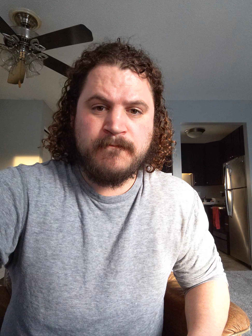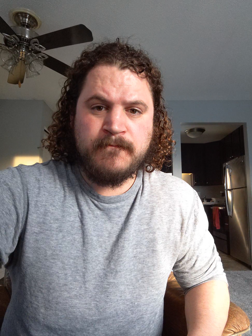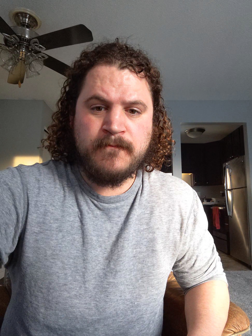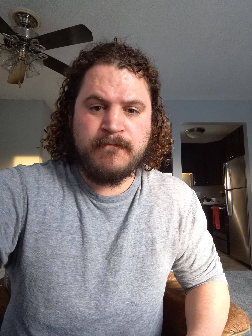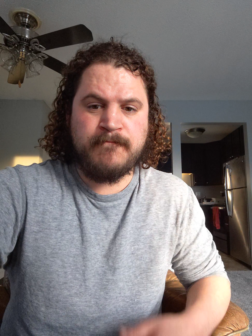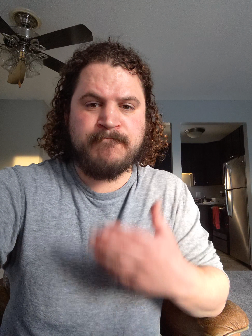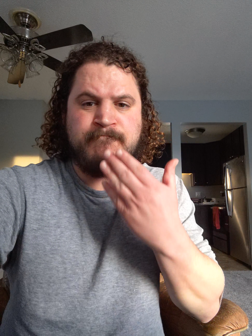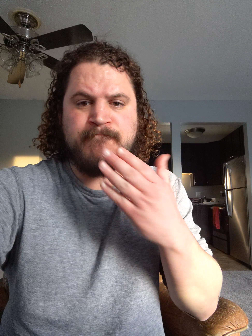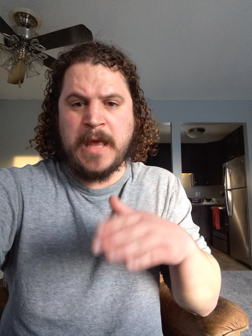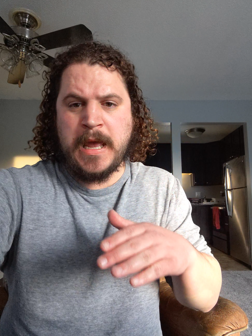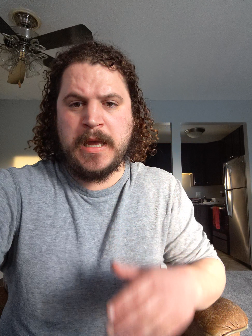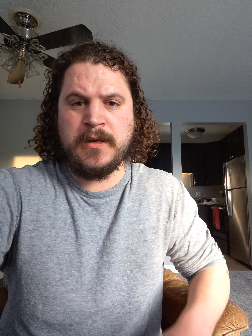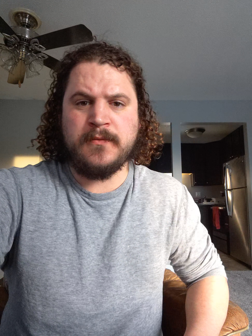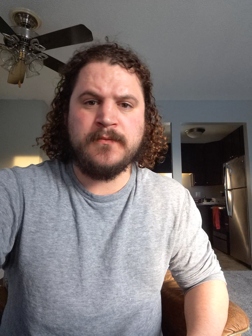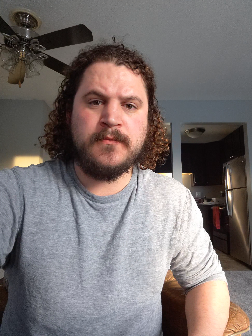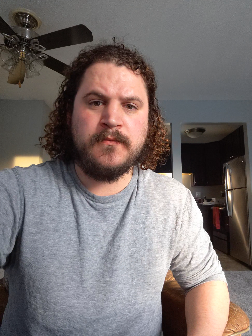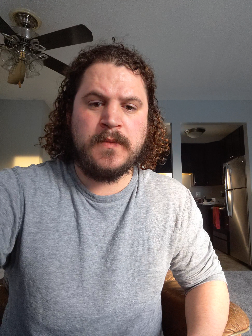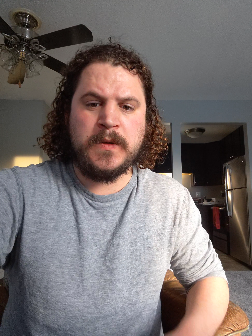bad